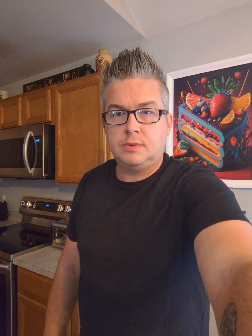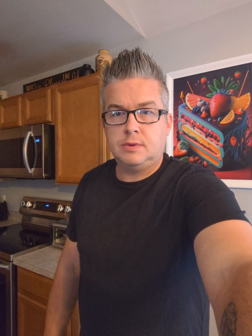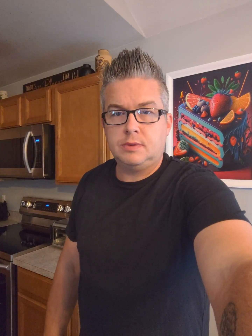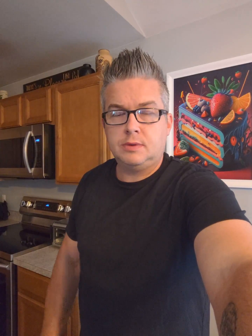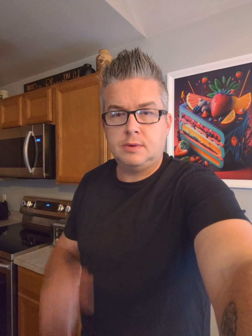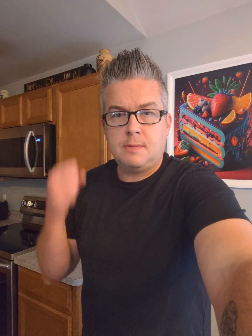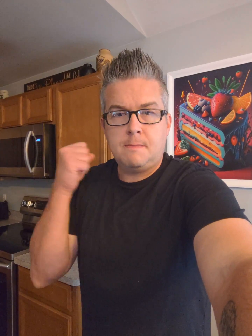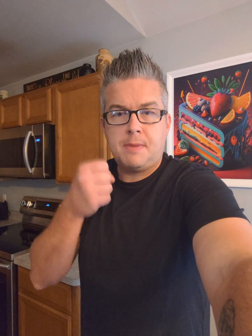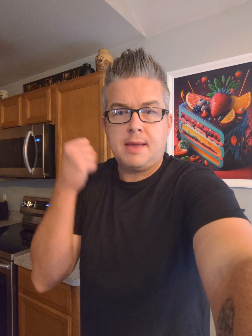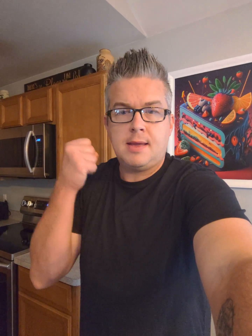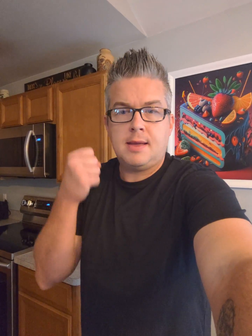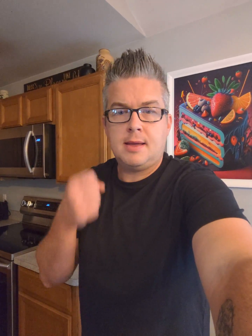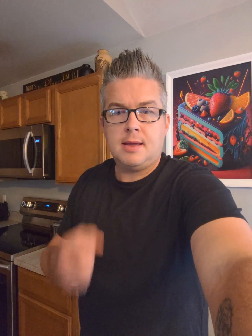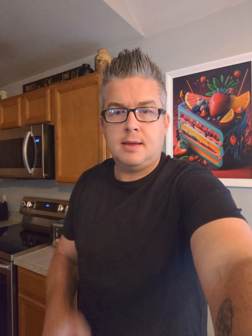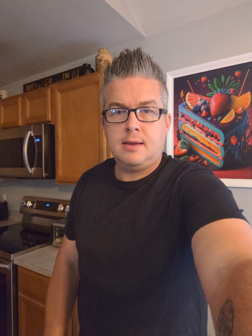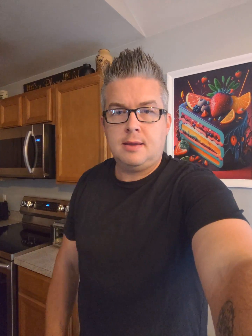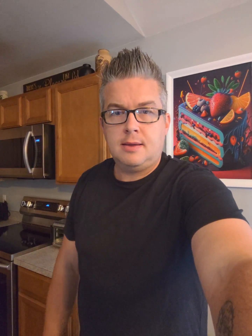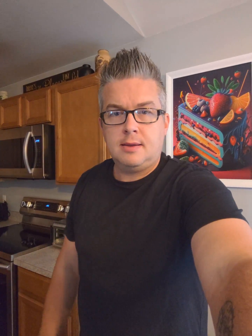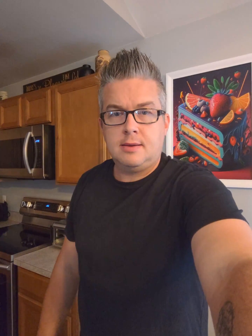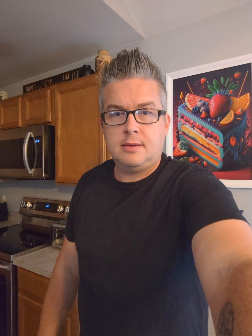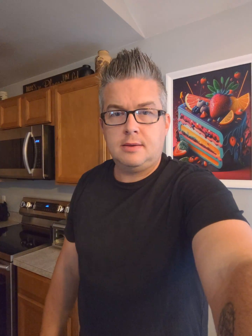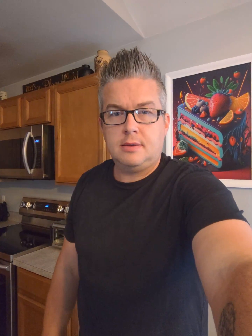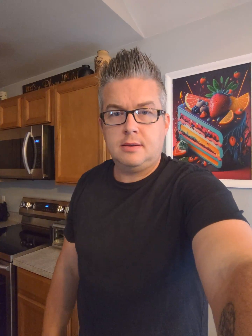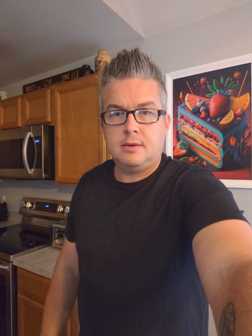hit